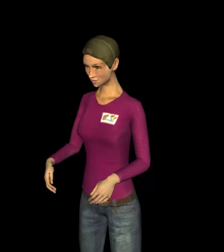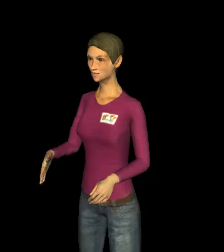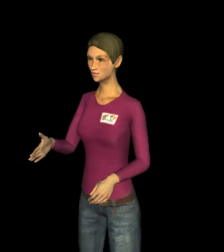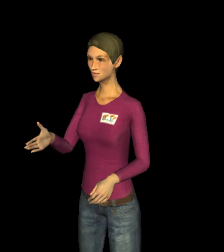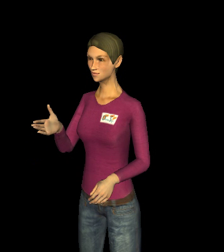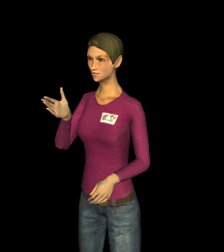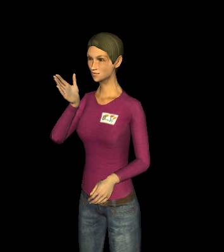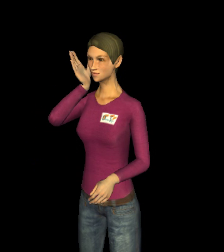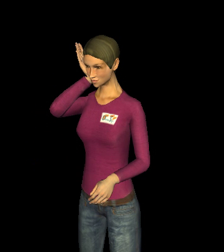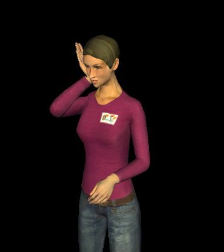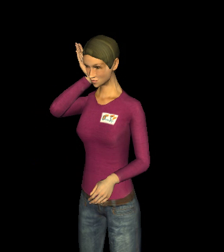ينام